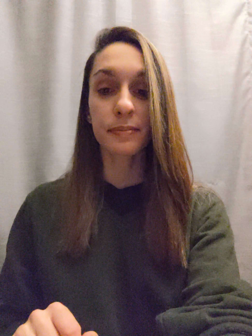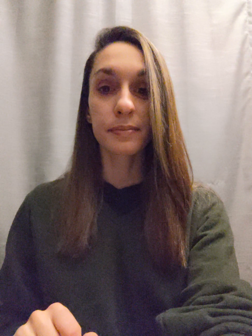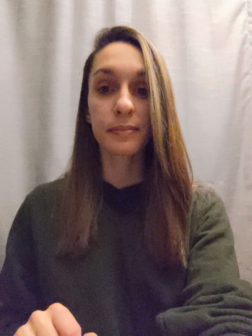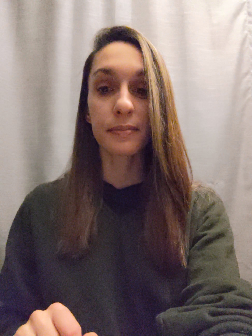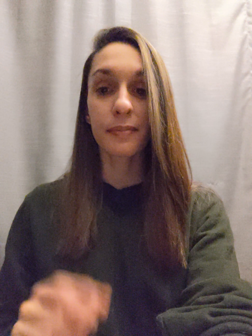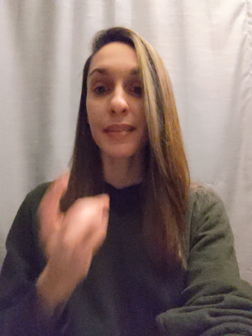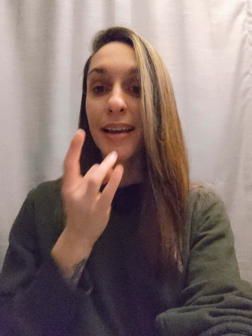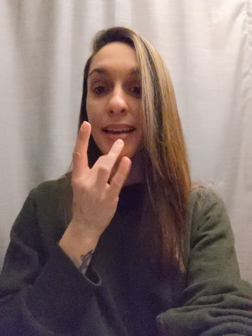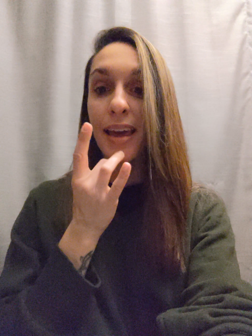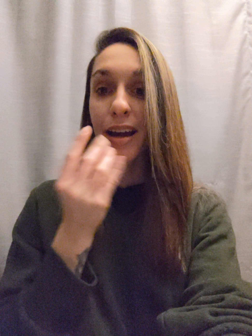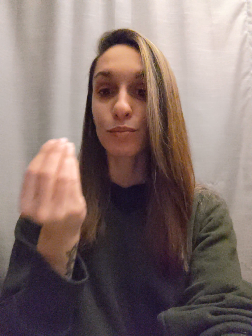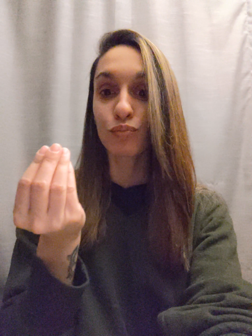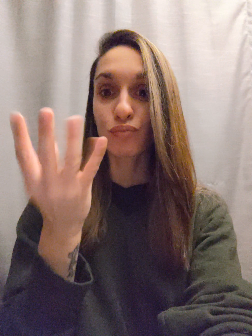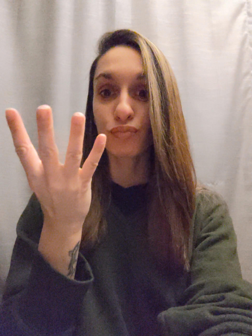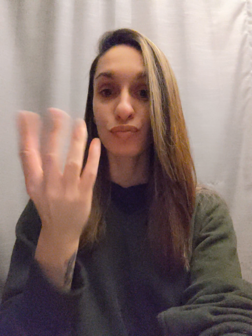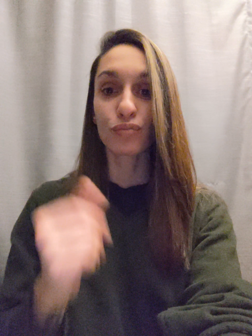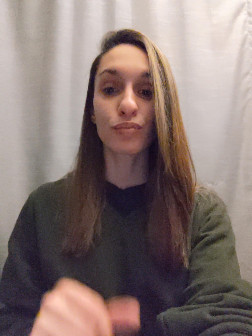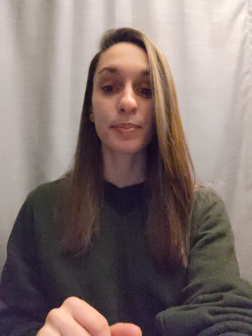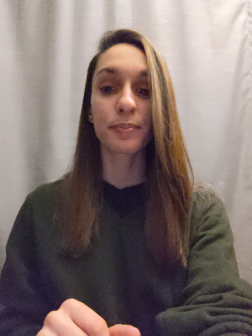lamp